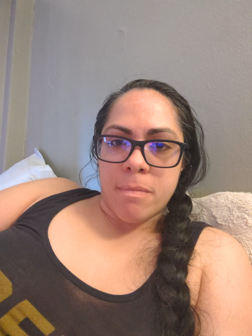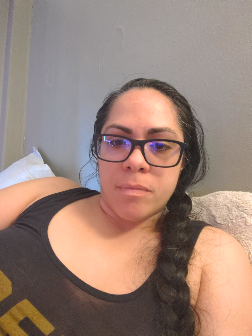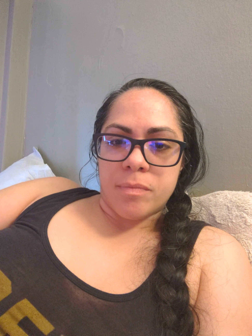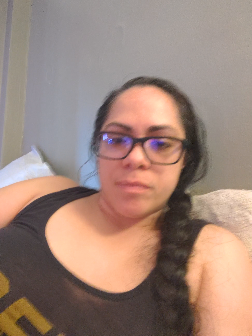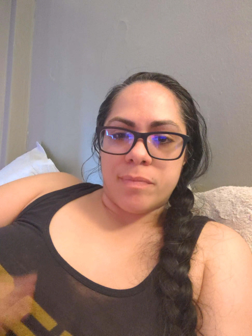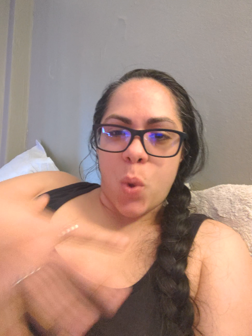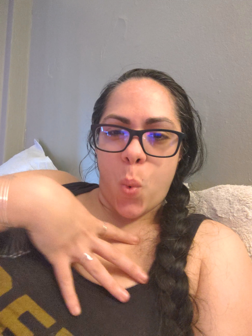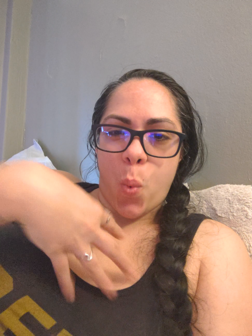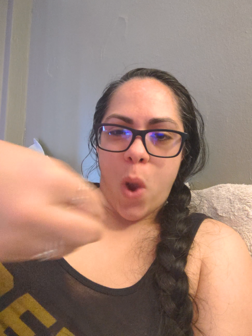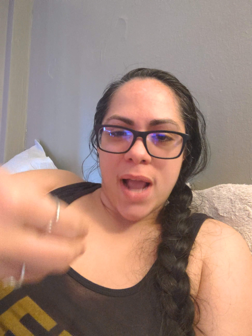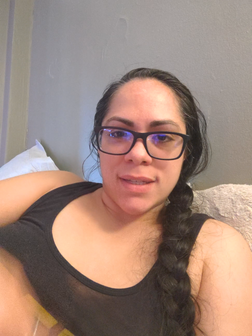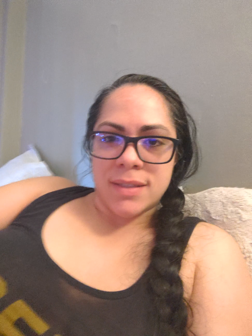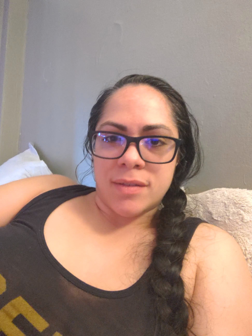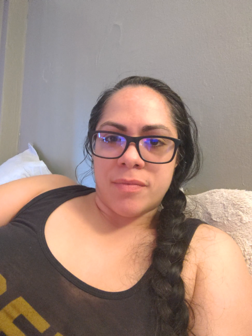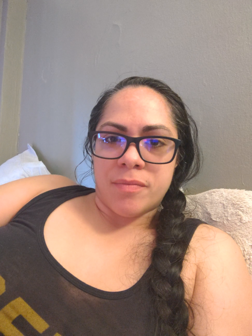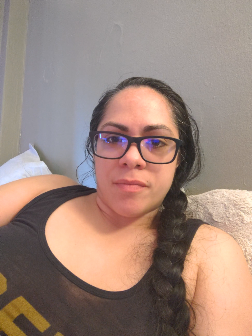white